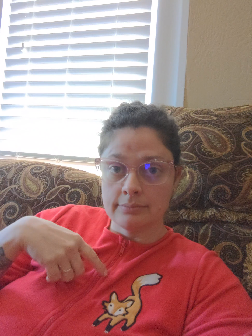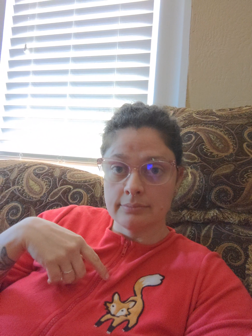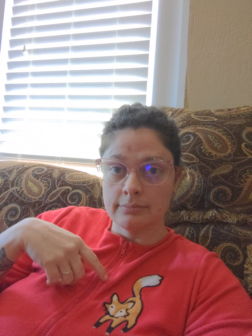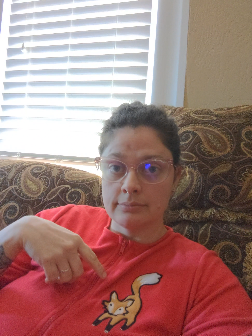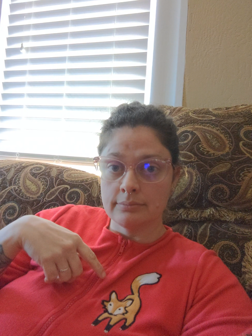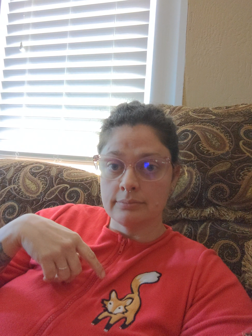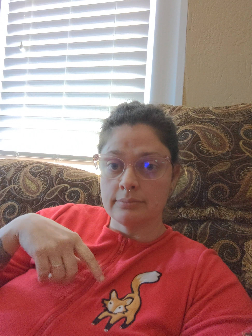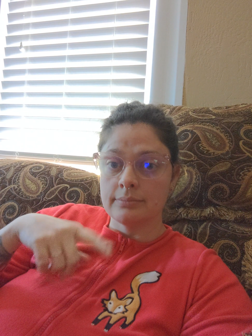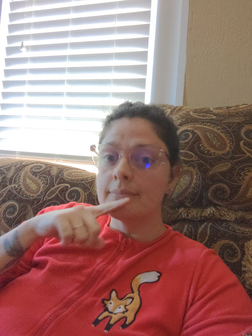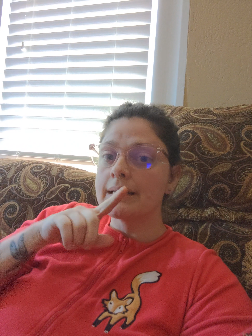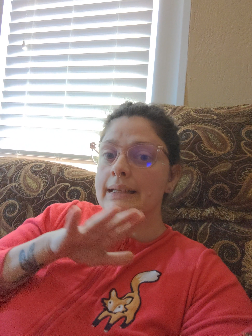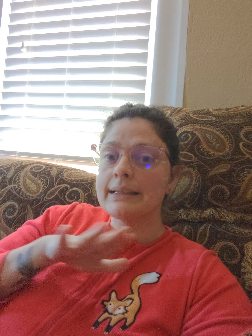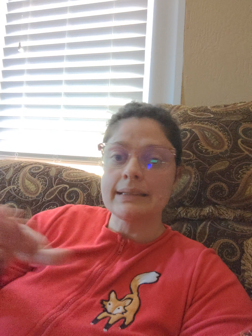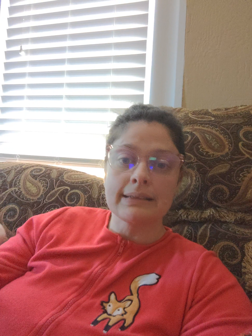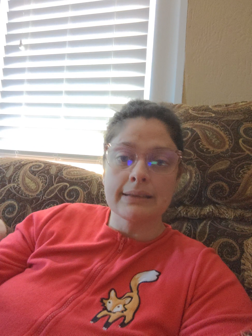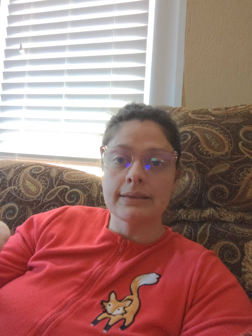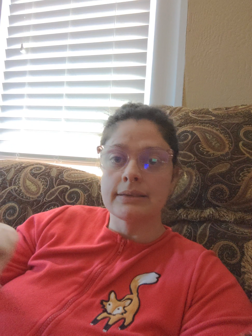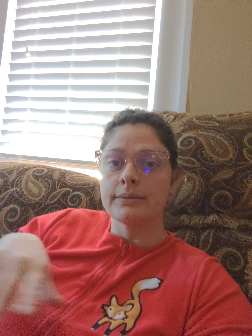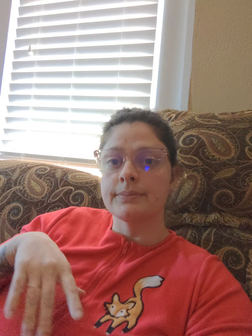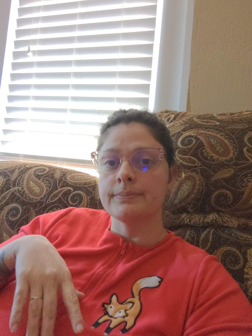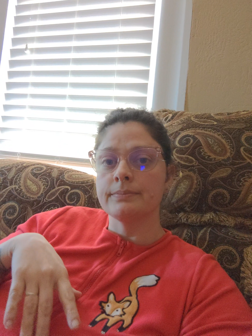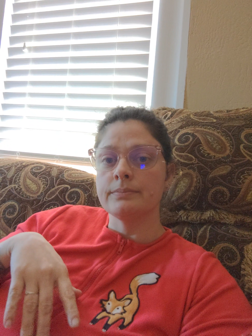clean